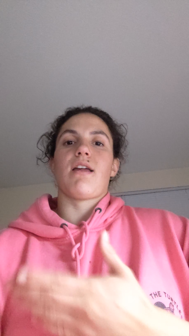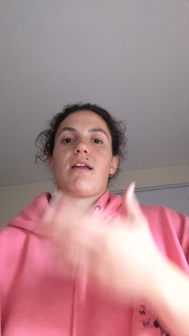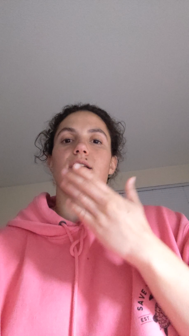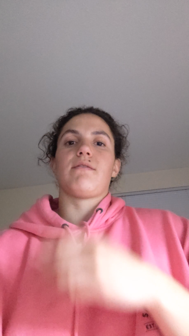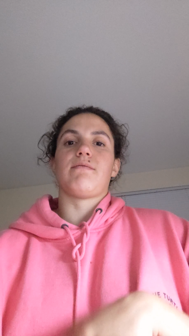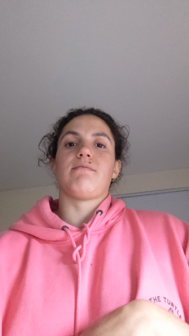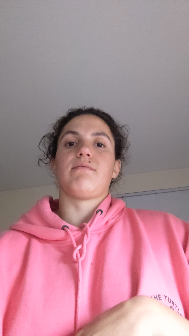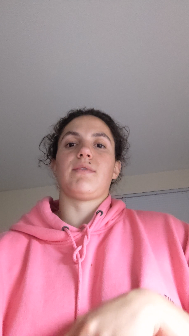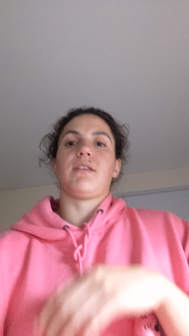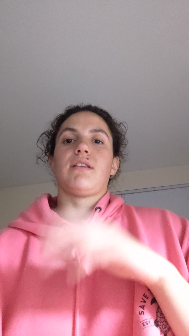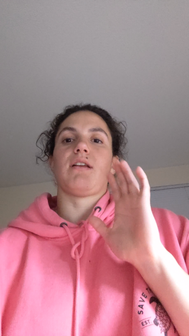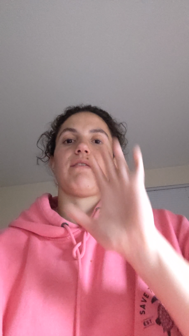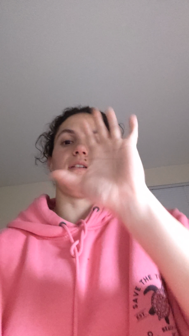give me five